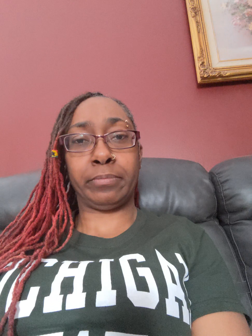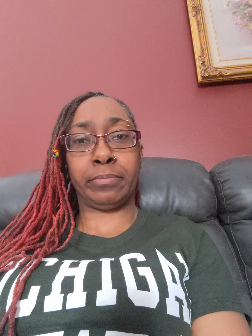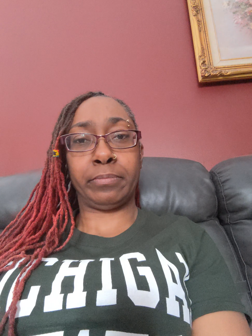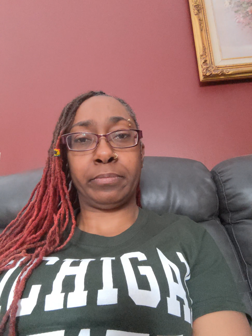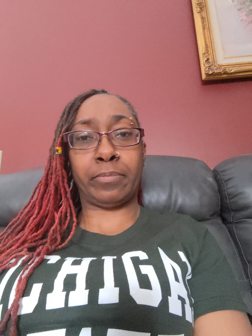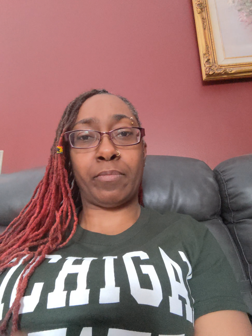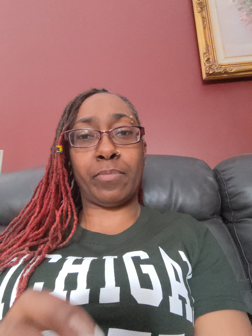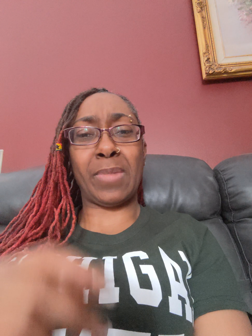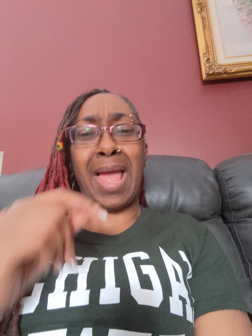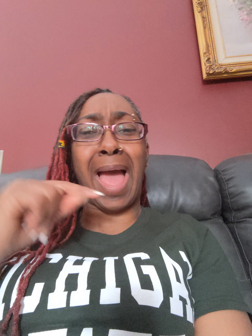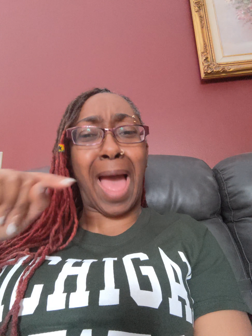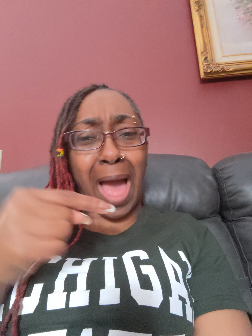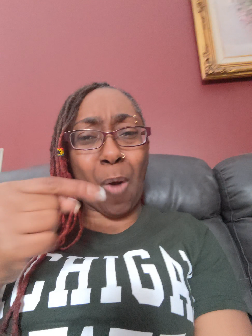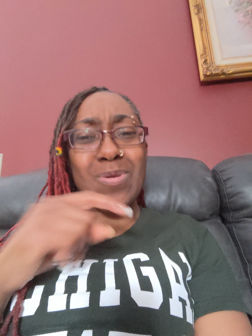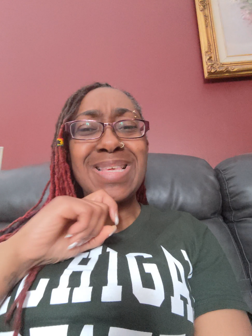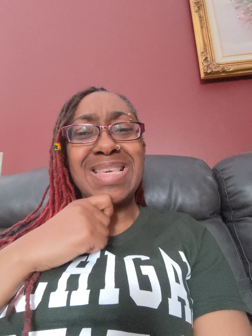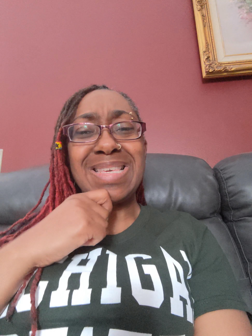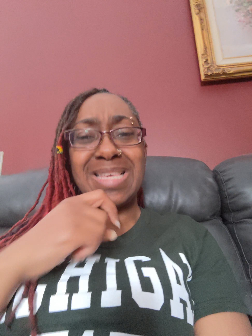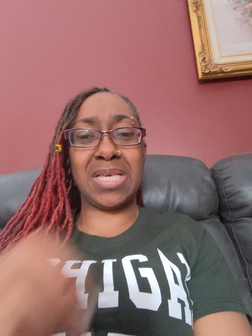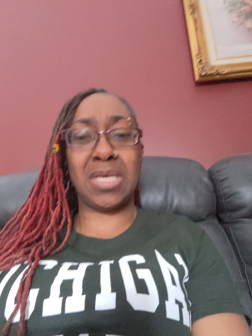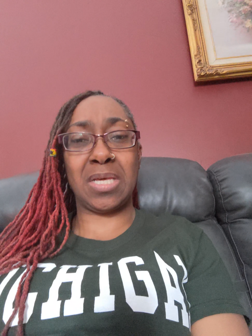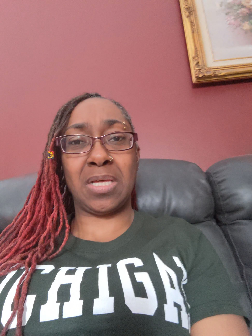owie